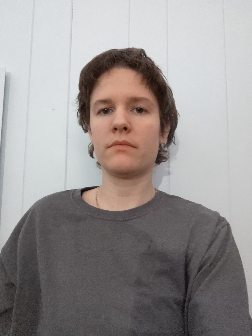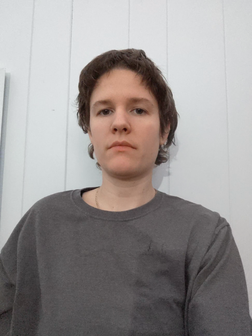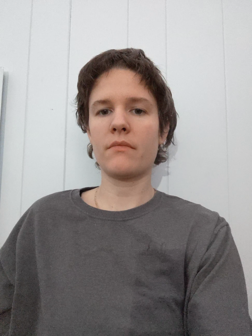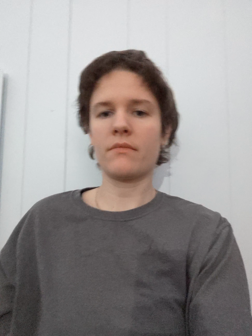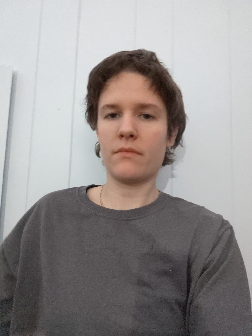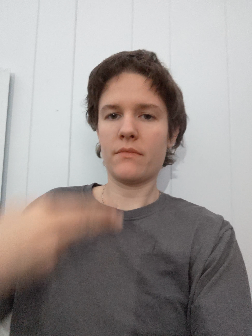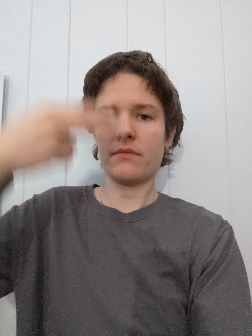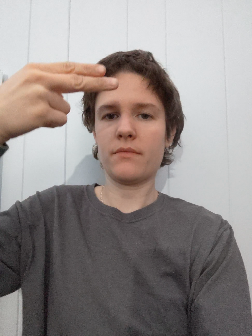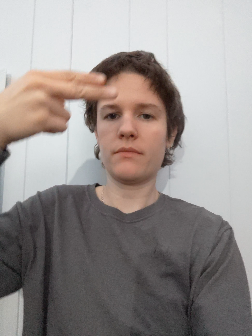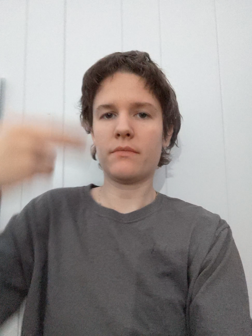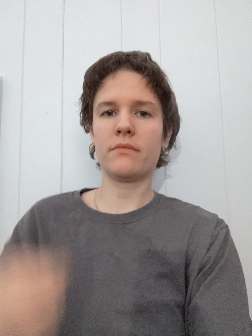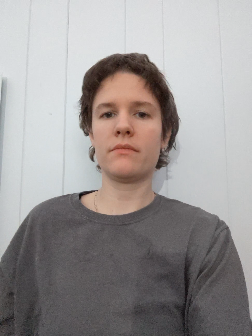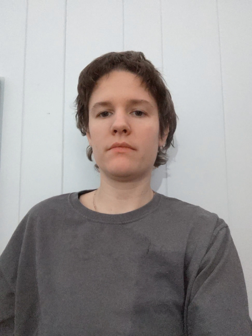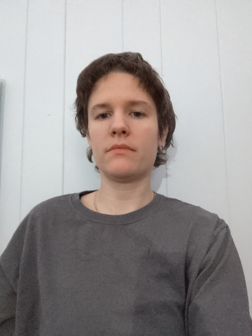high